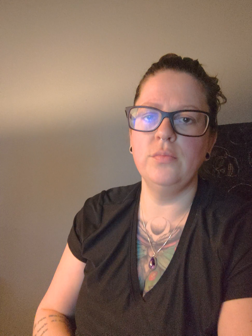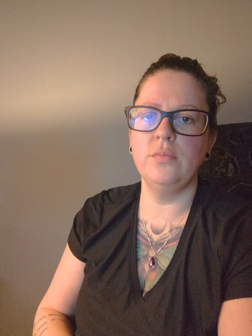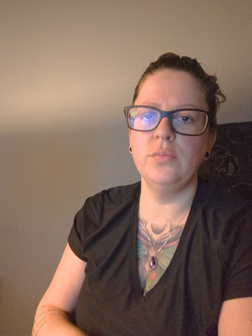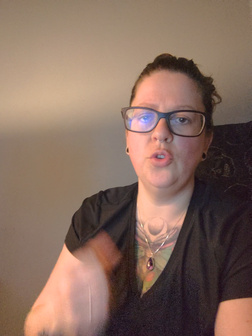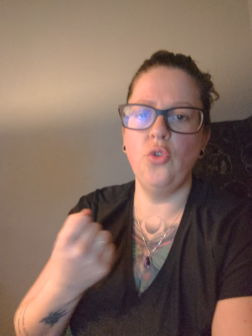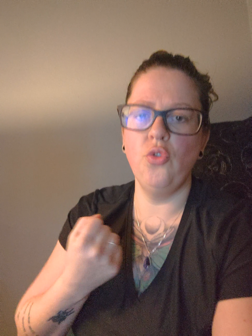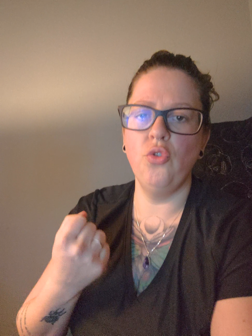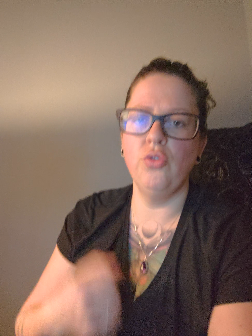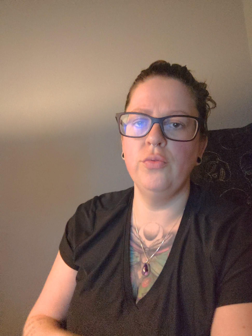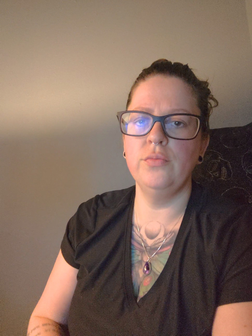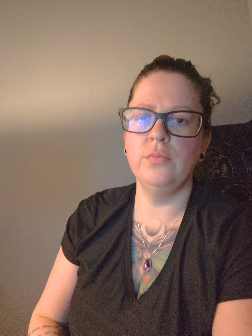car